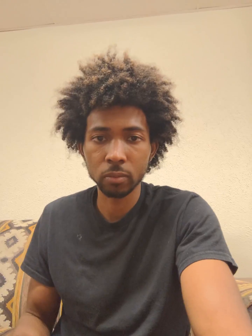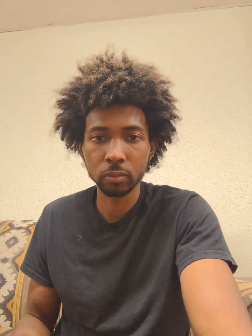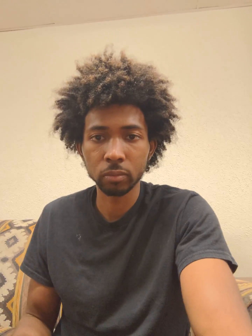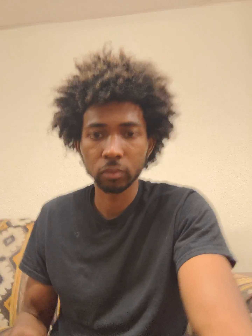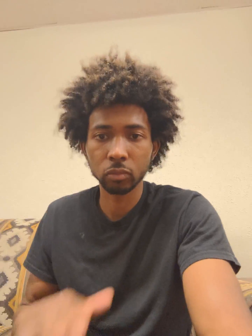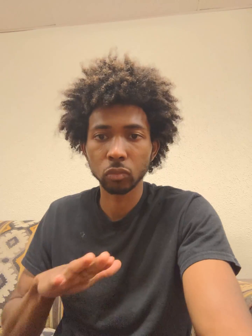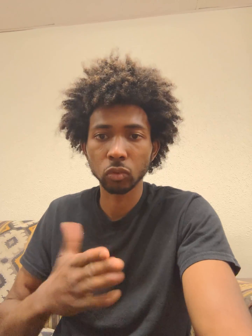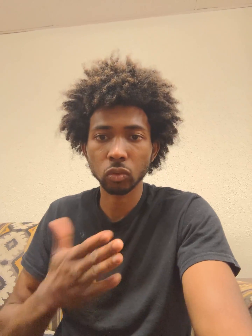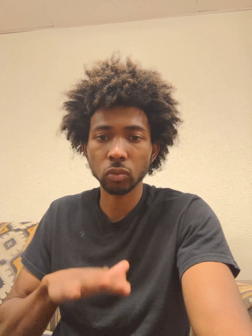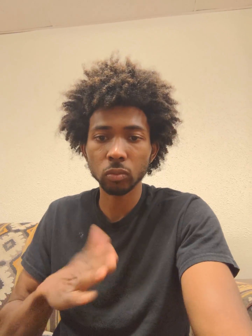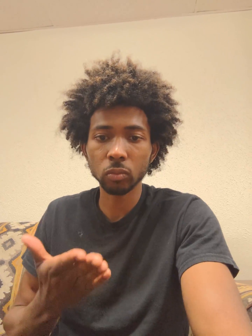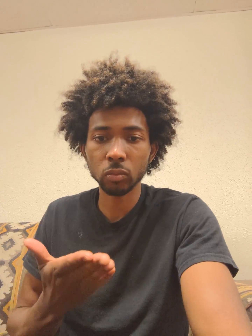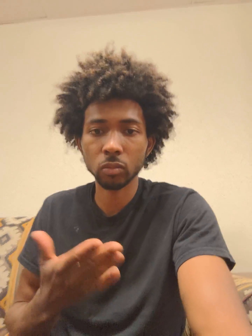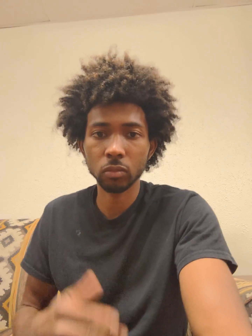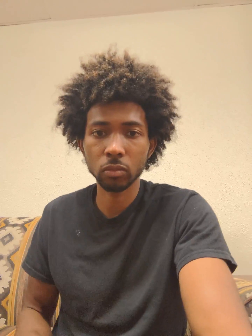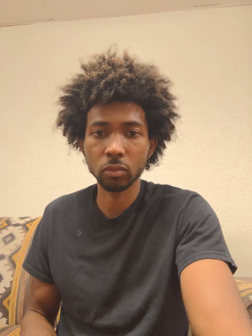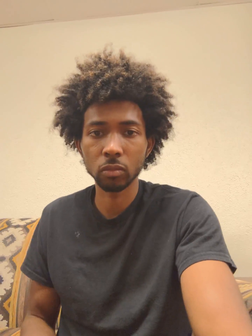kitchen